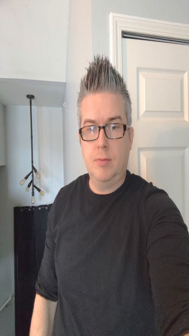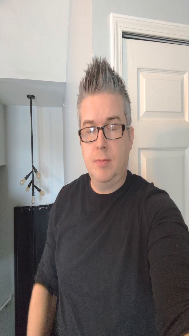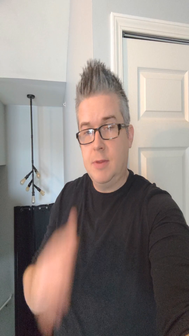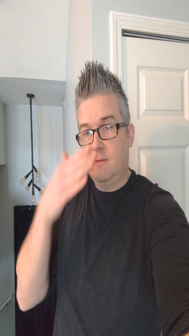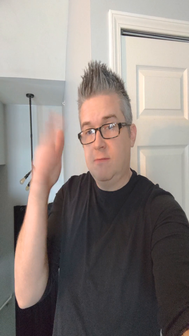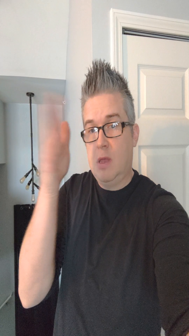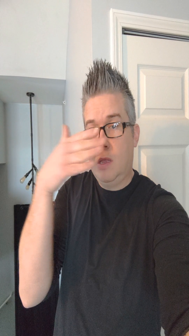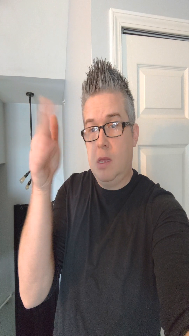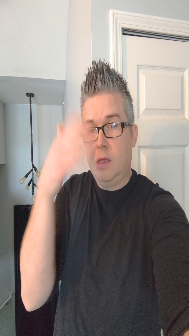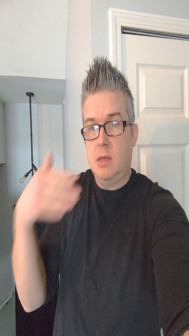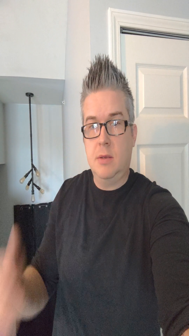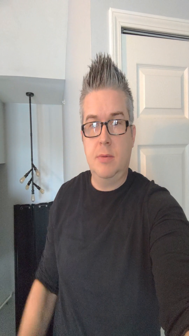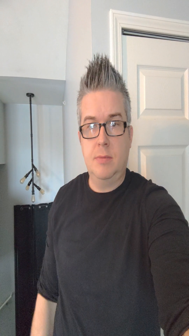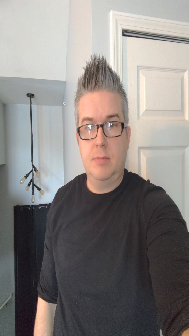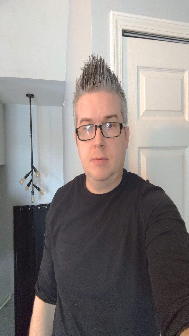flag